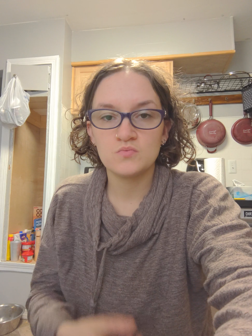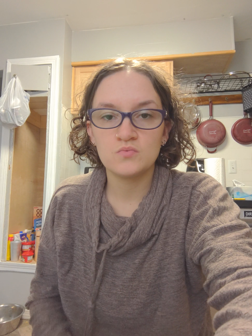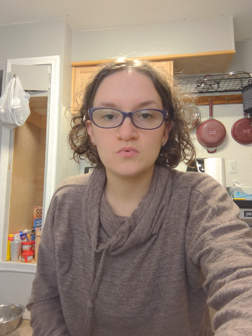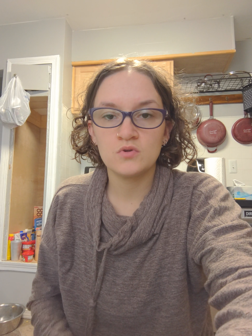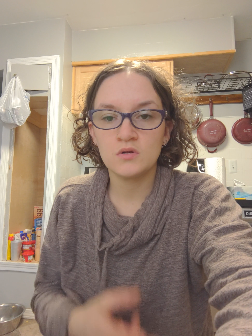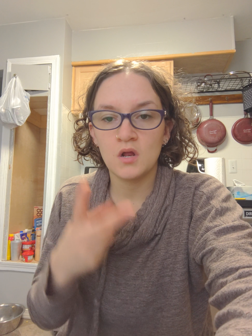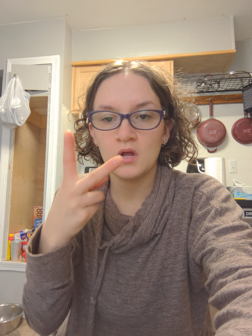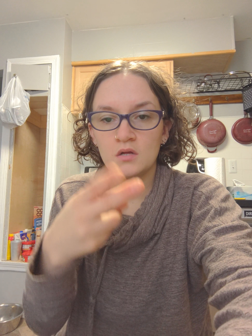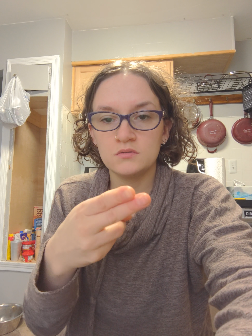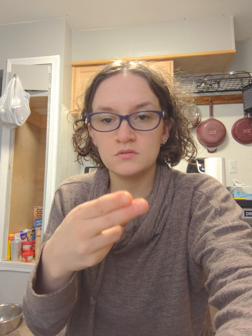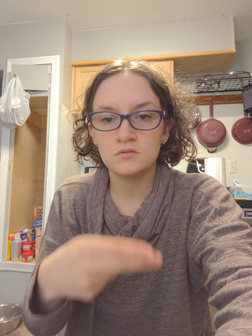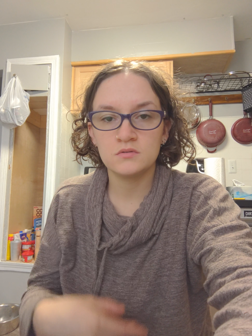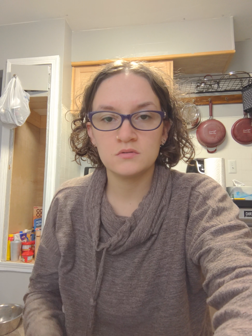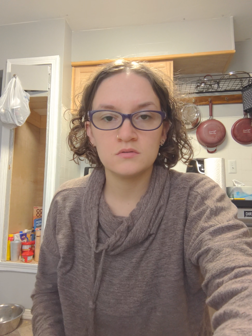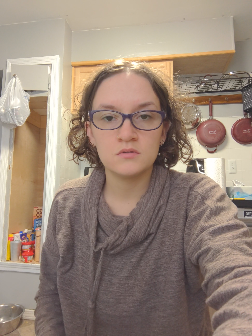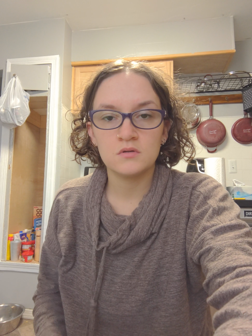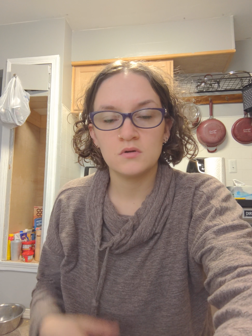cut